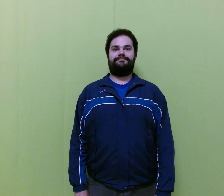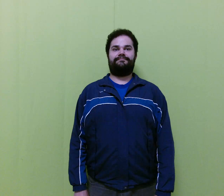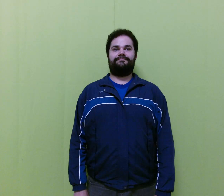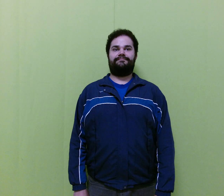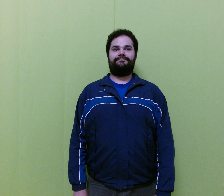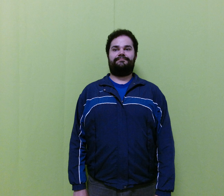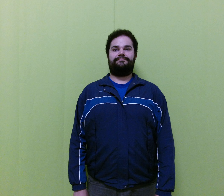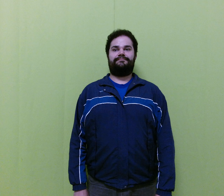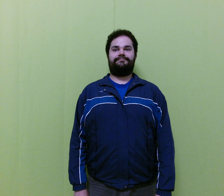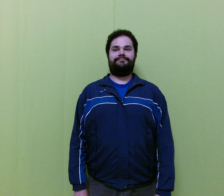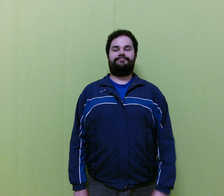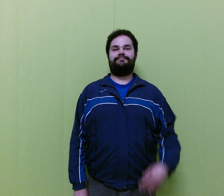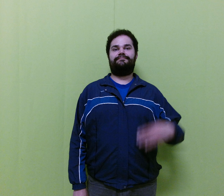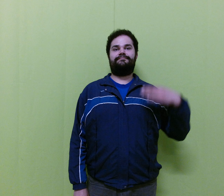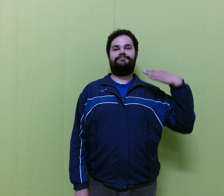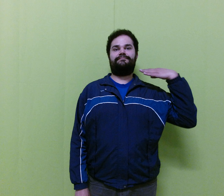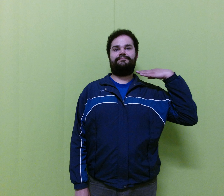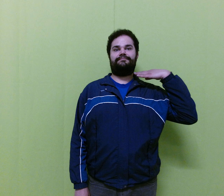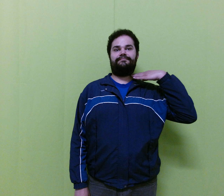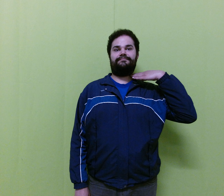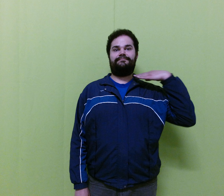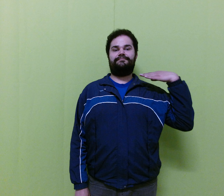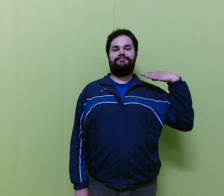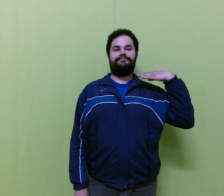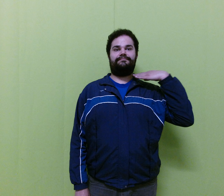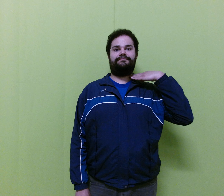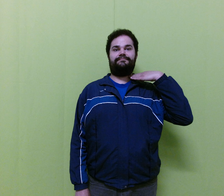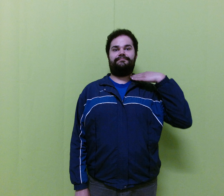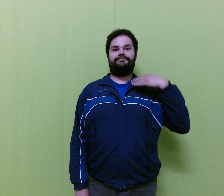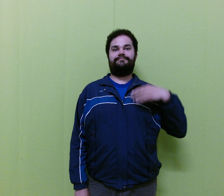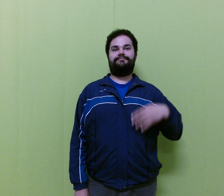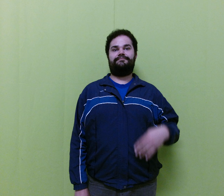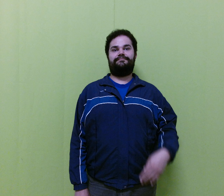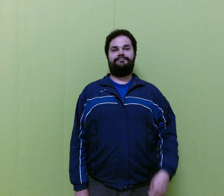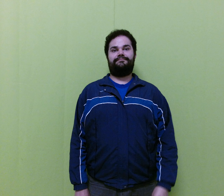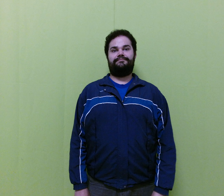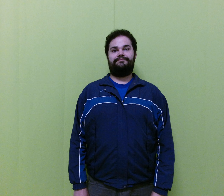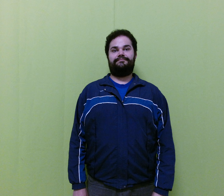banco